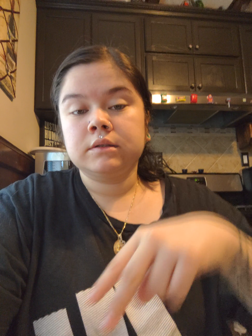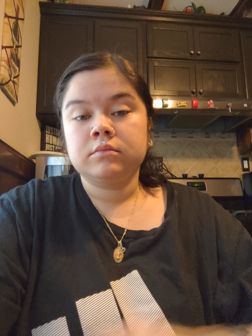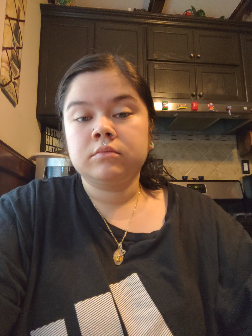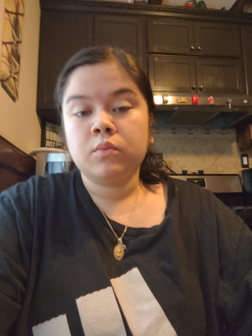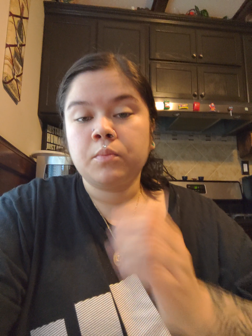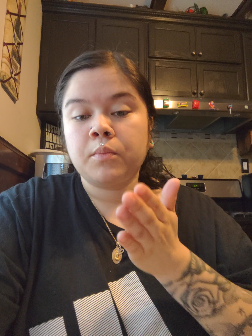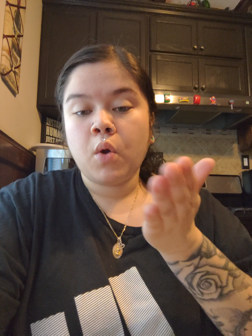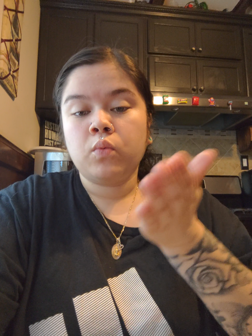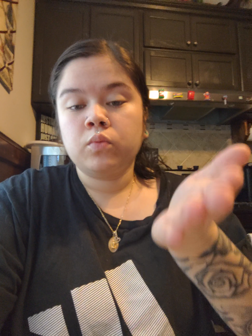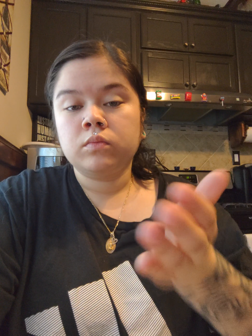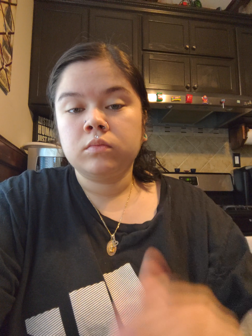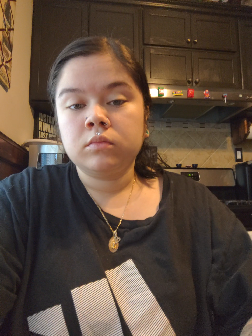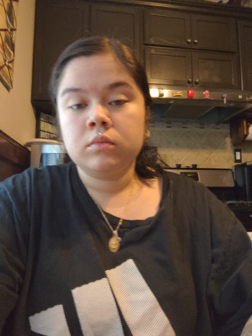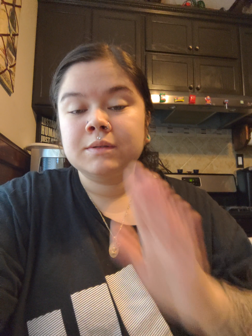boat